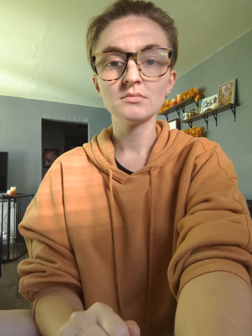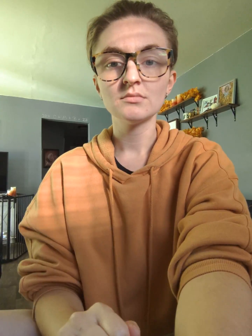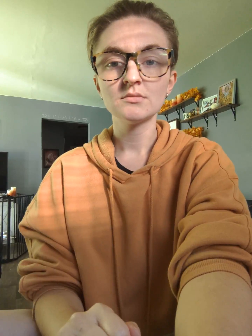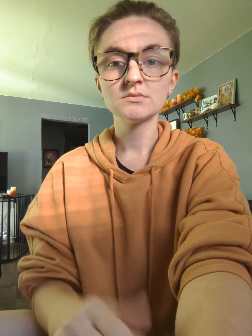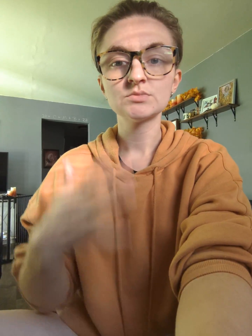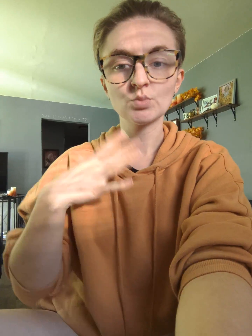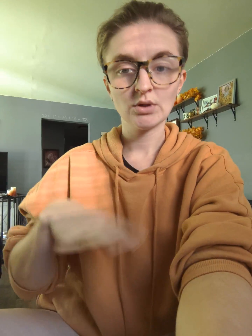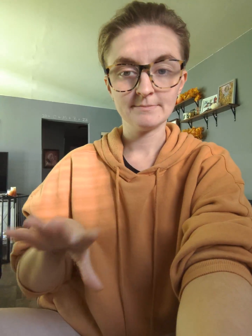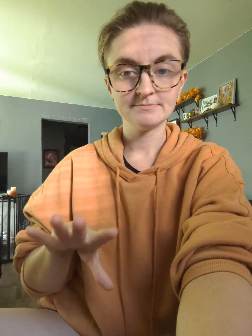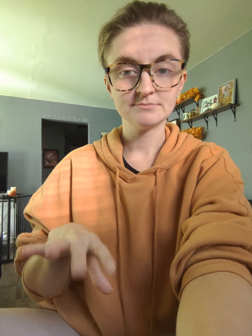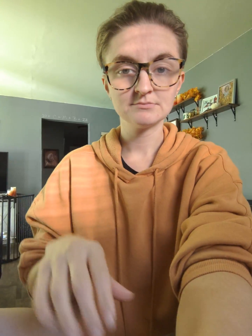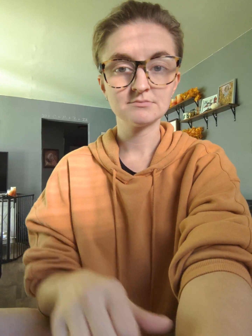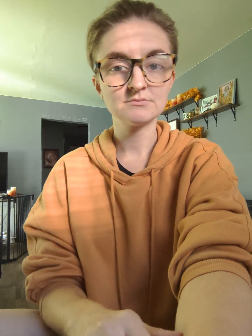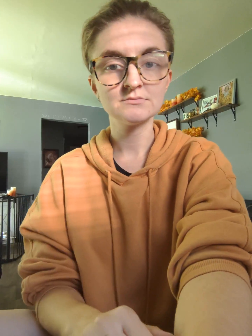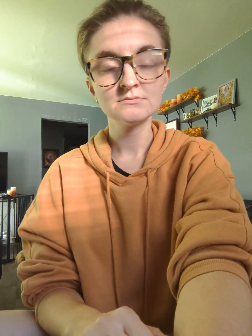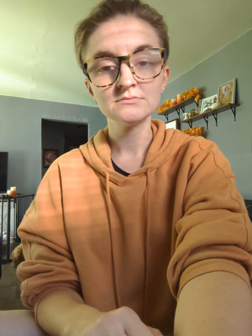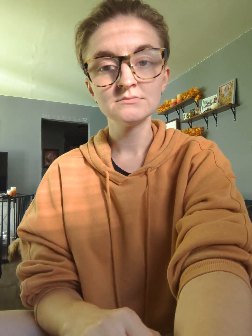dress